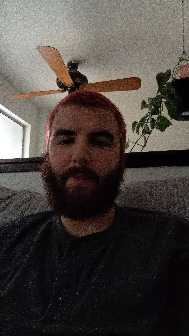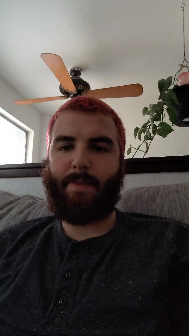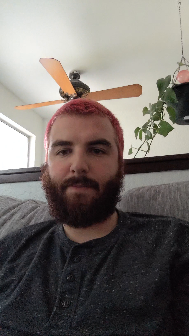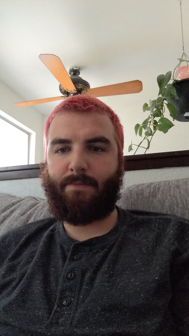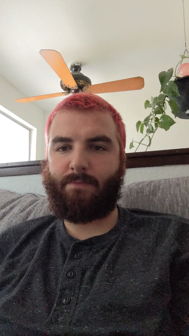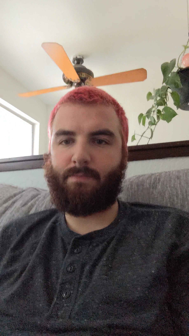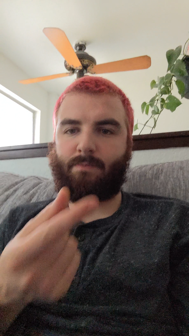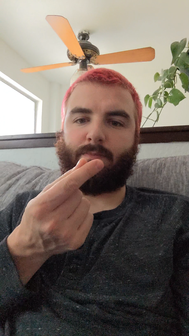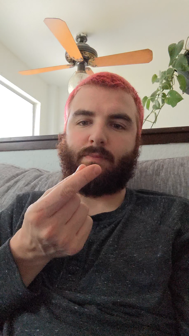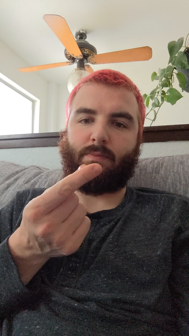do